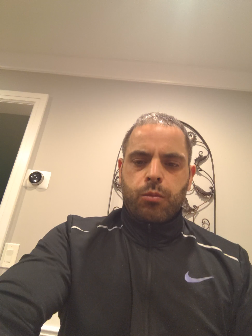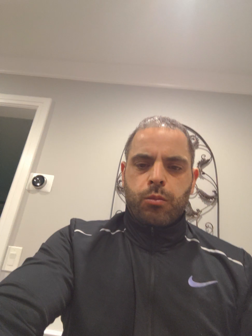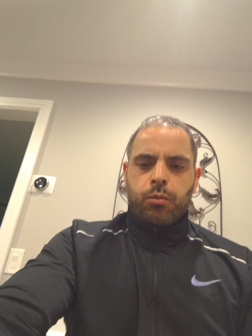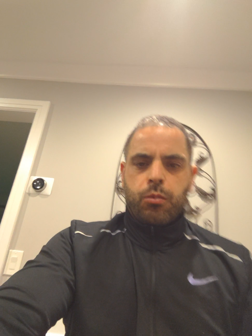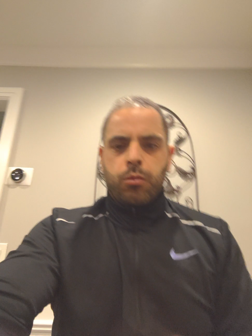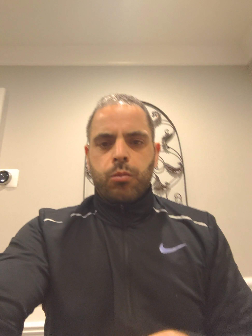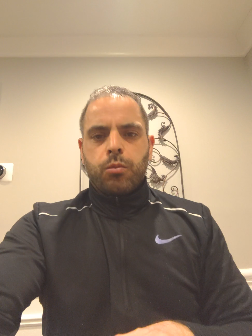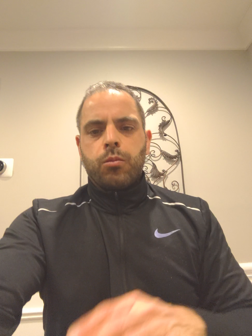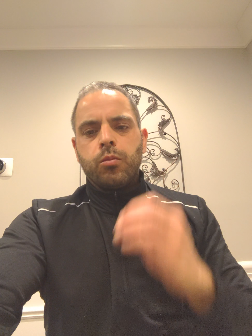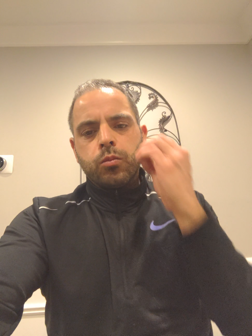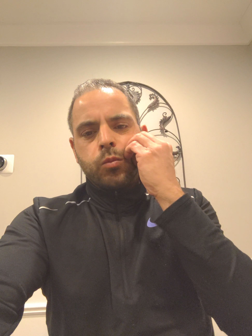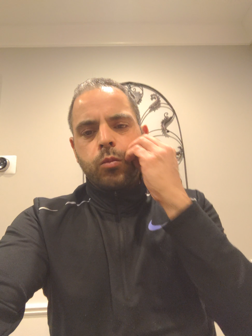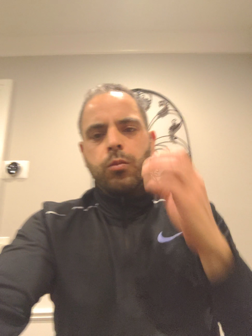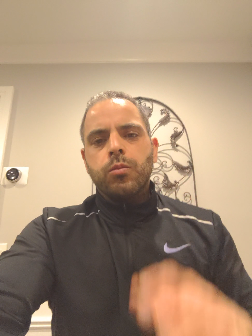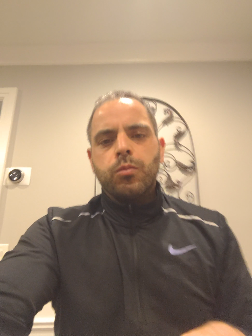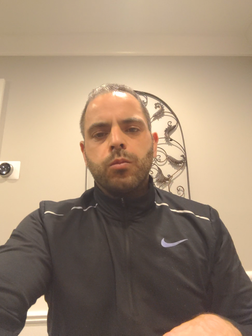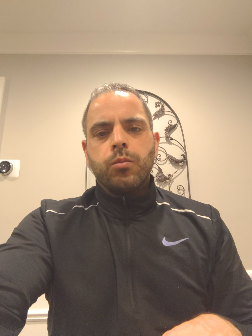kiss